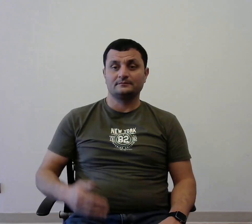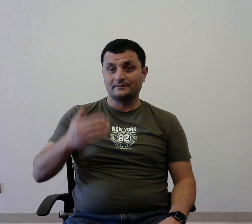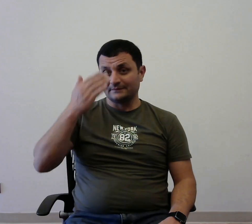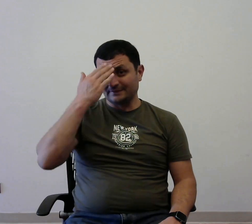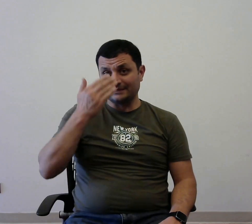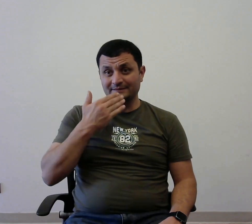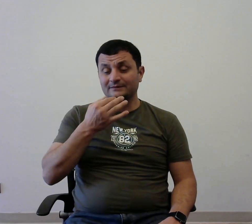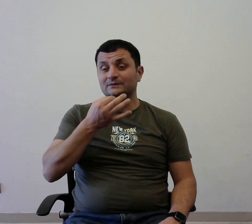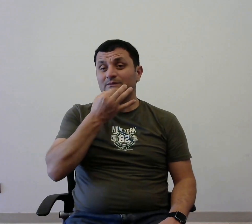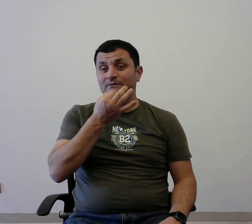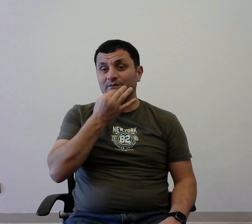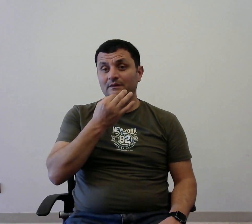yazda